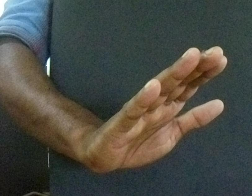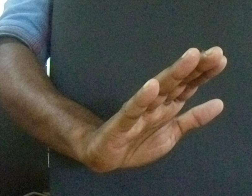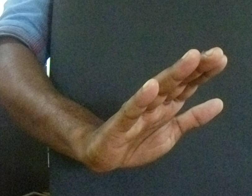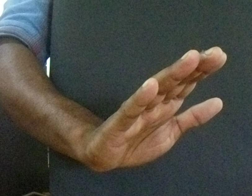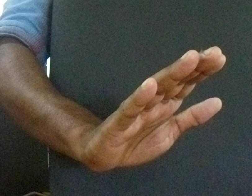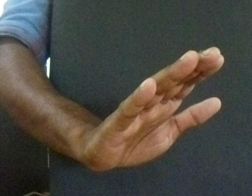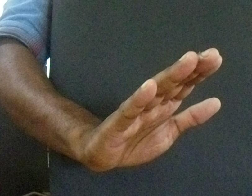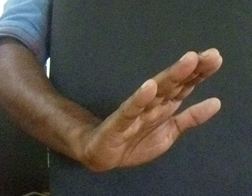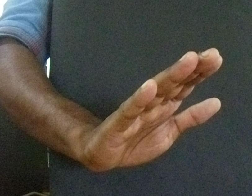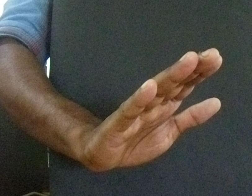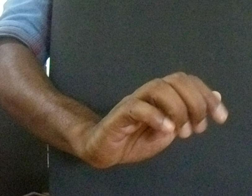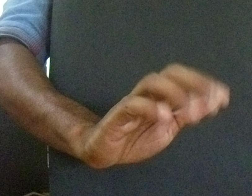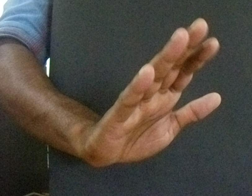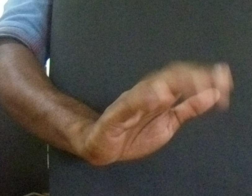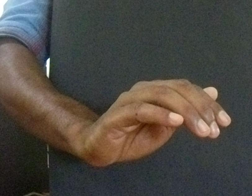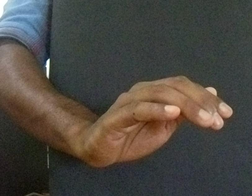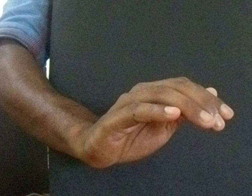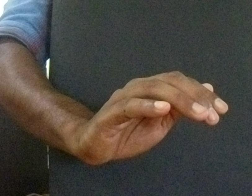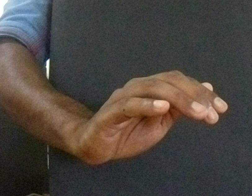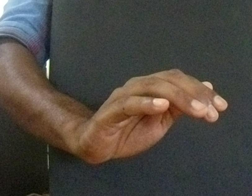call